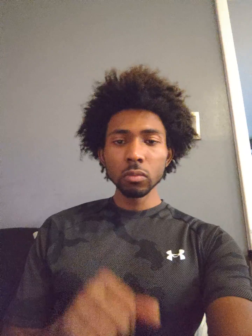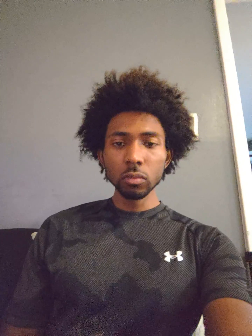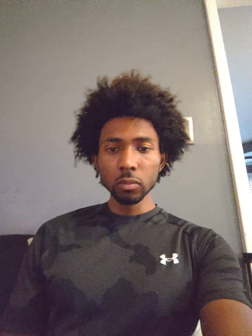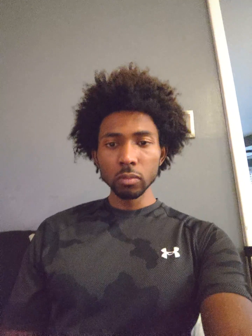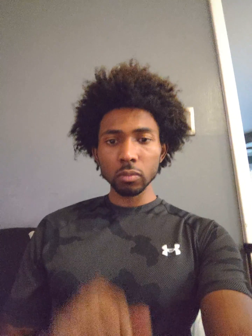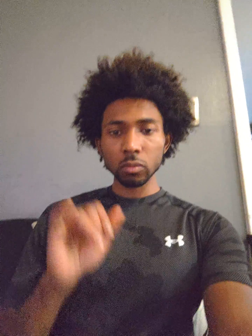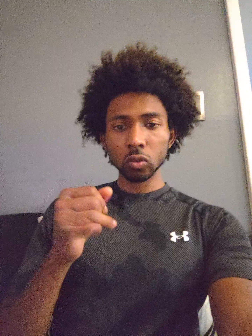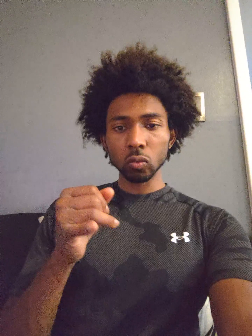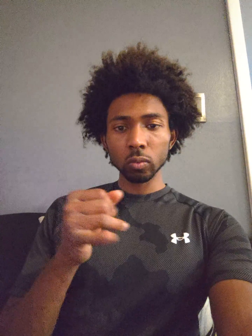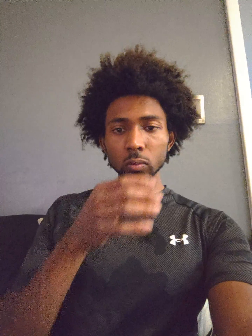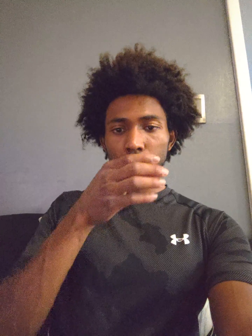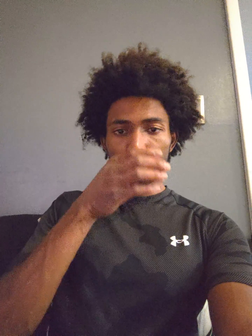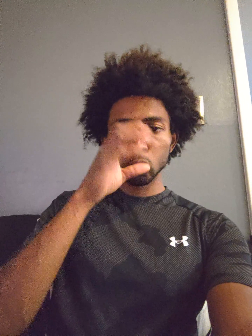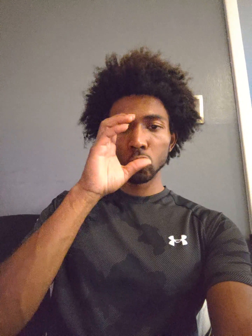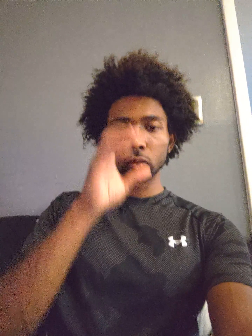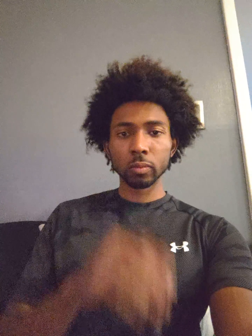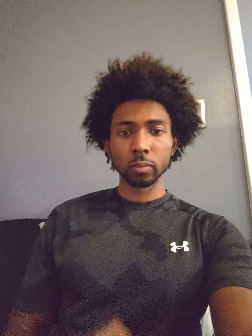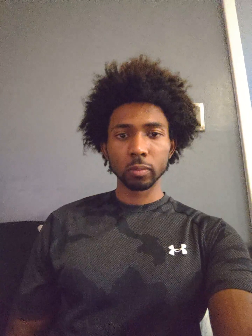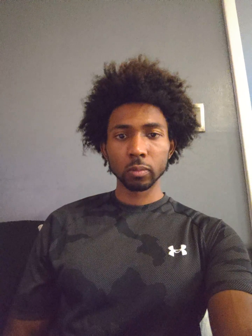juice